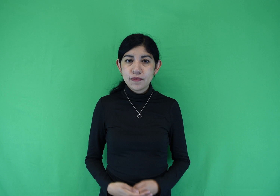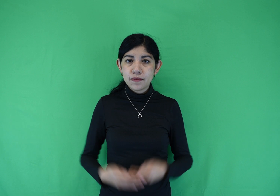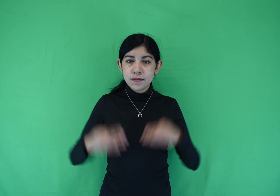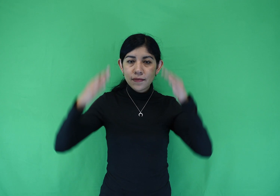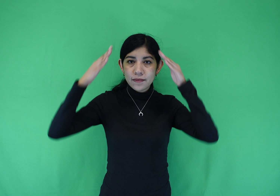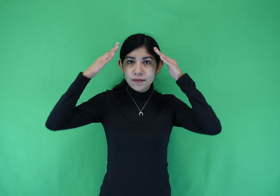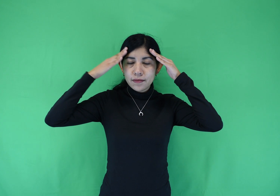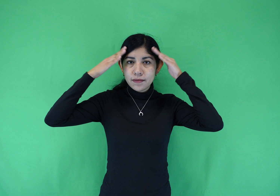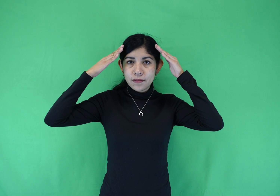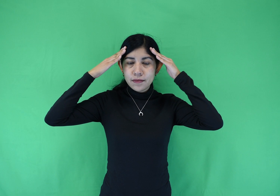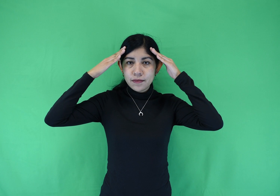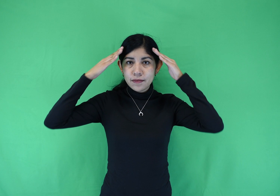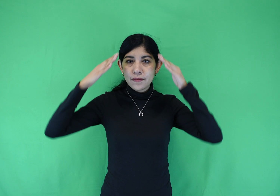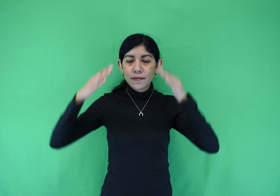cabeza